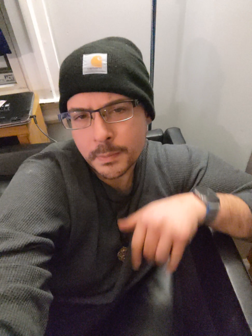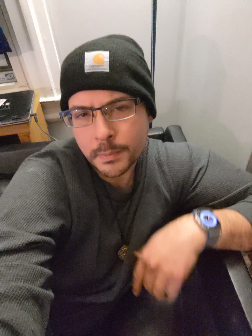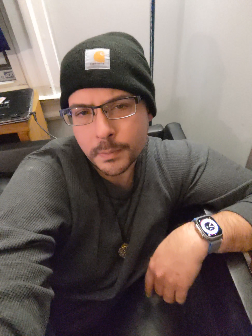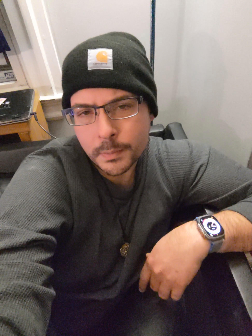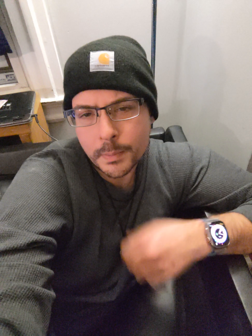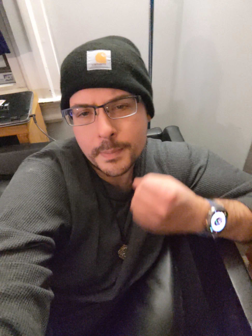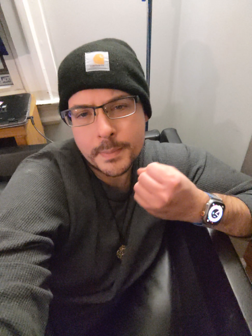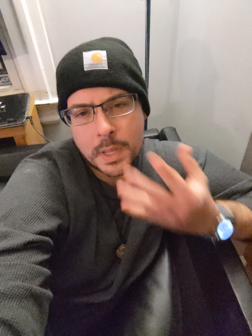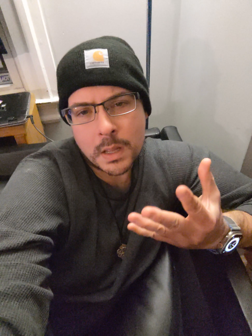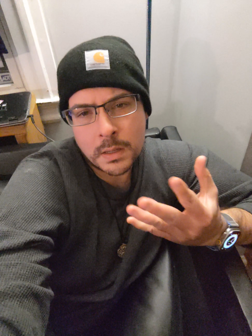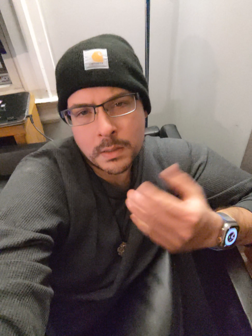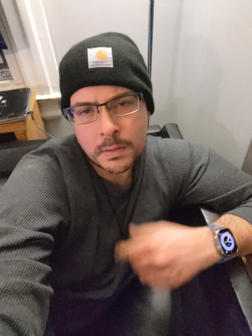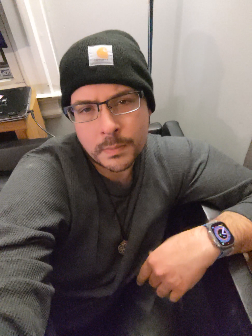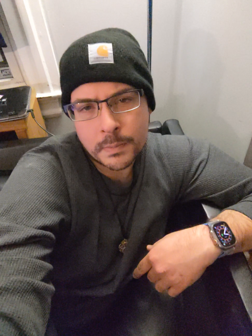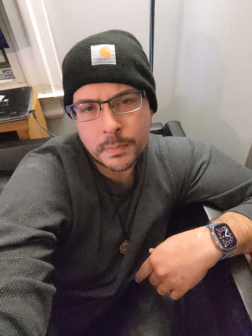many